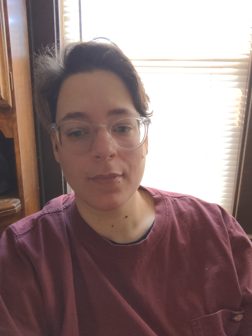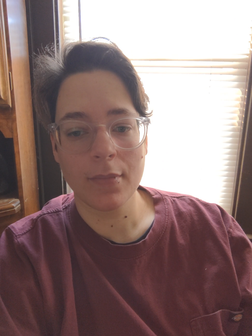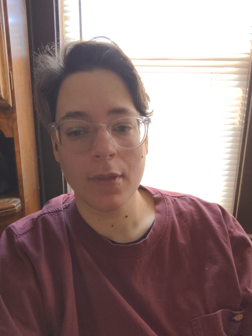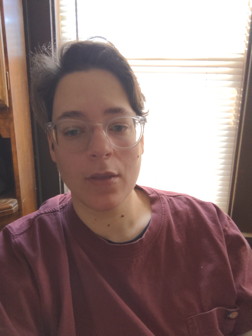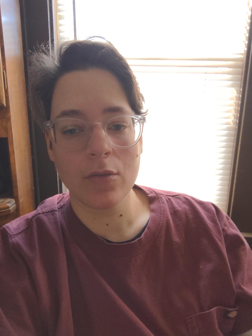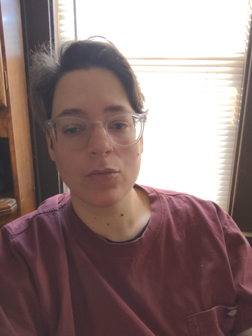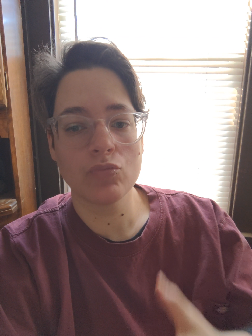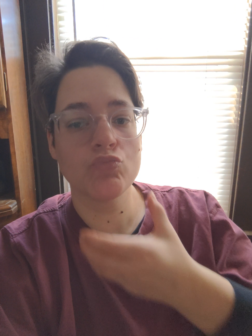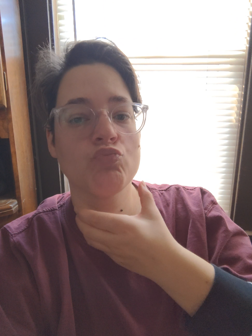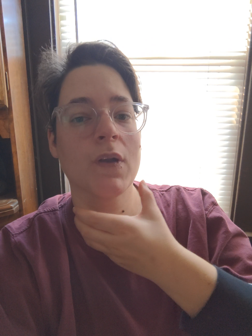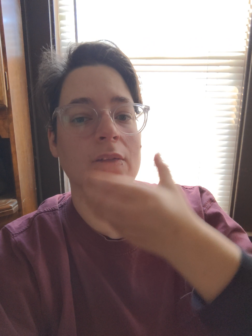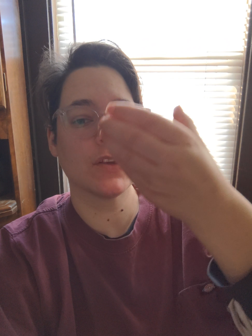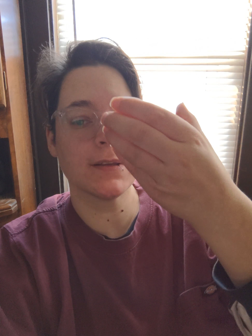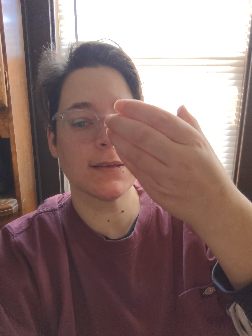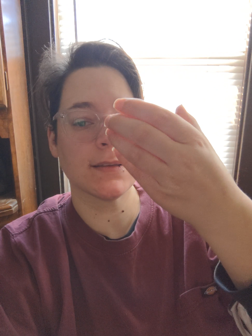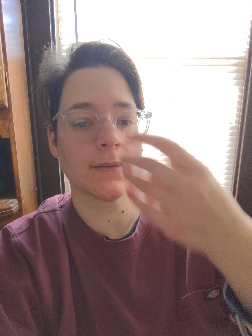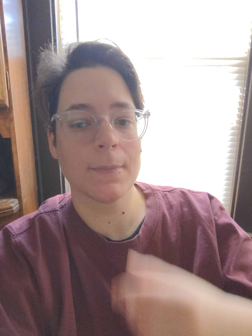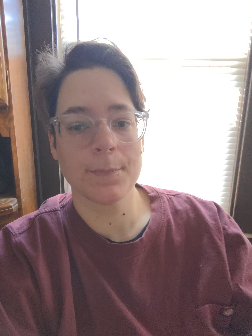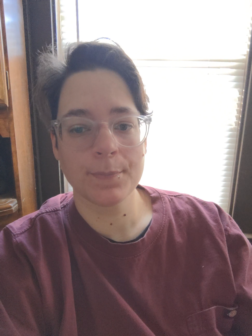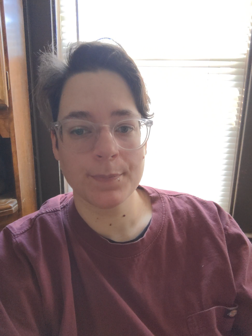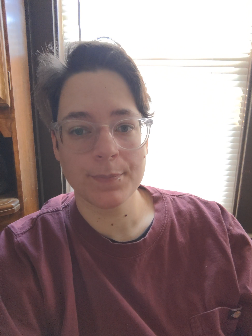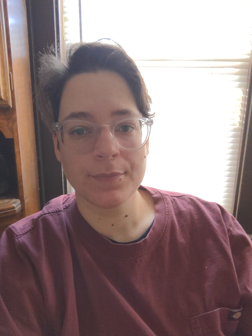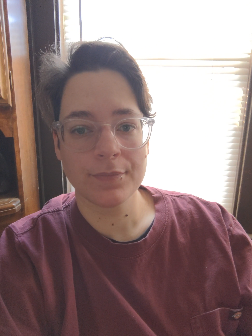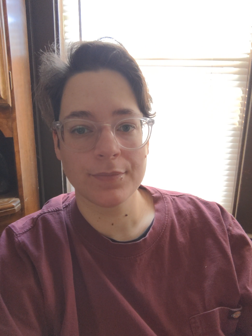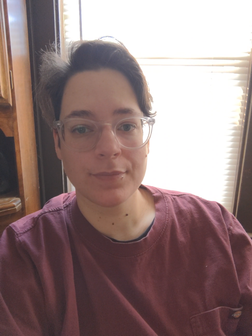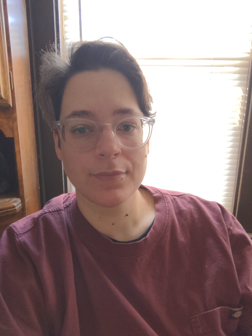giraffe